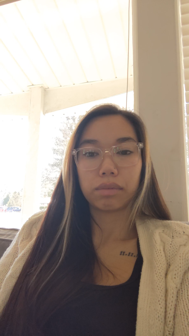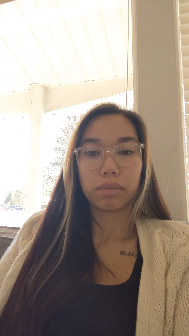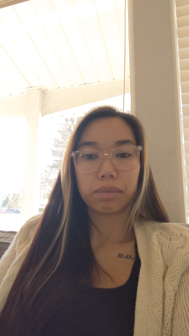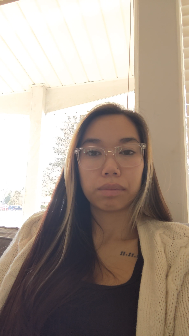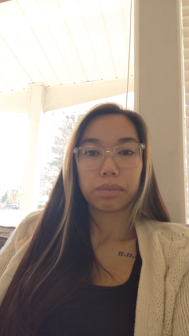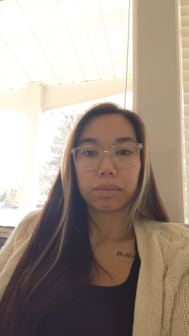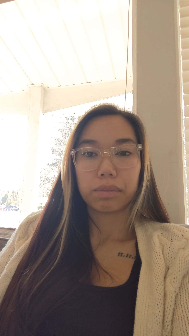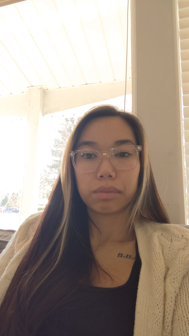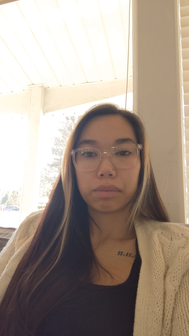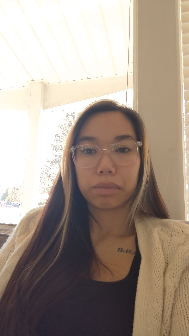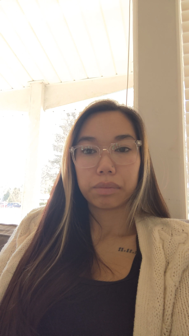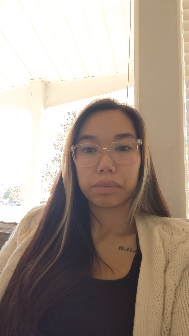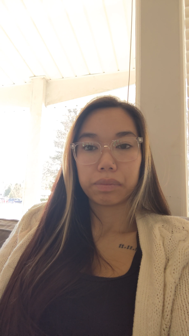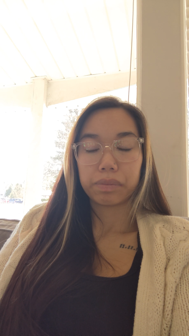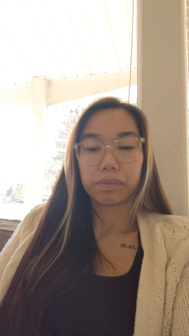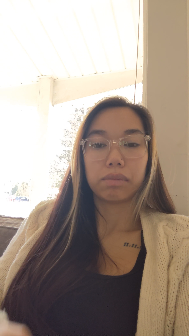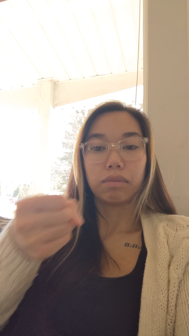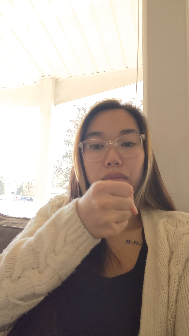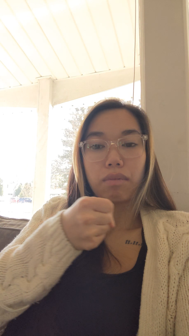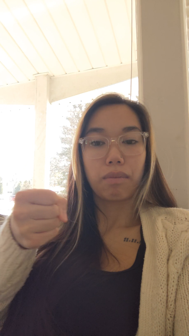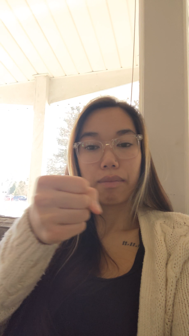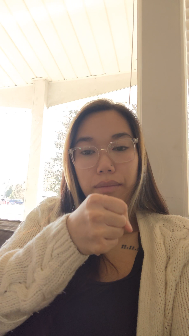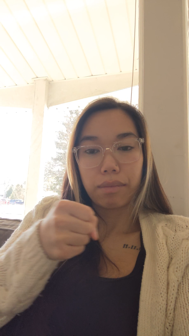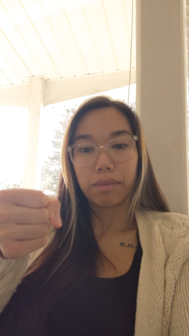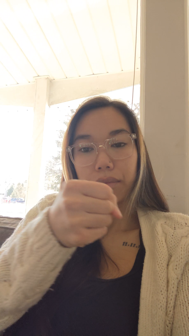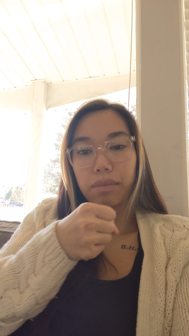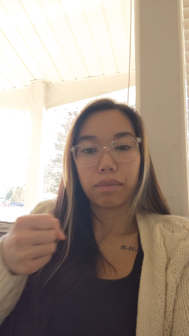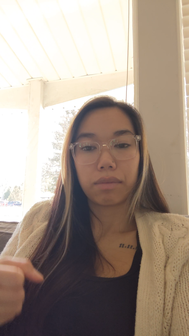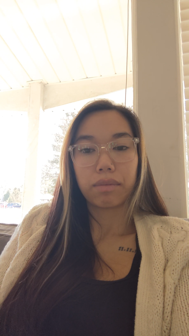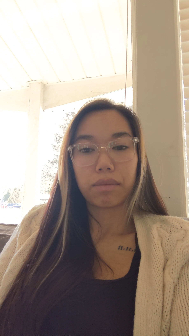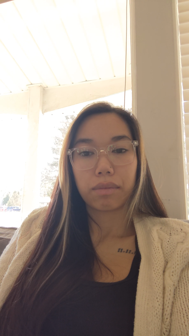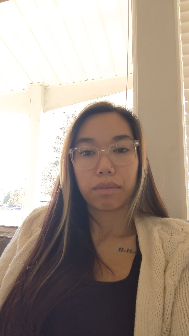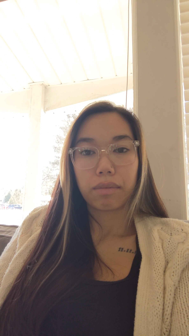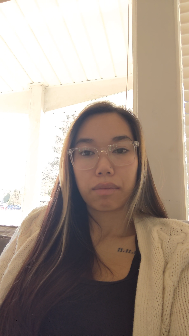coffee